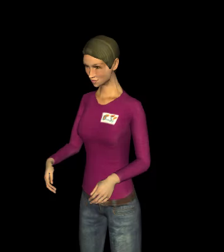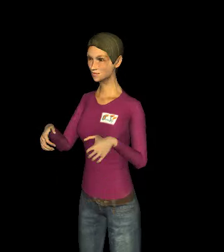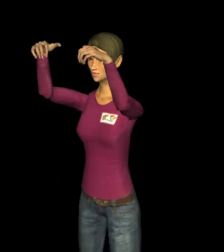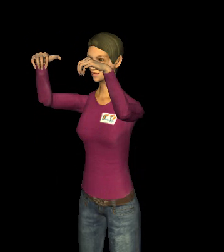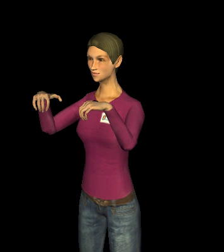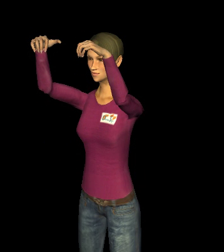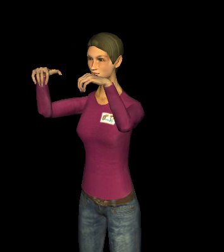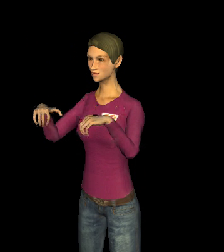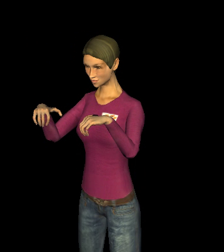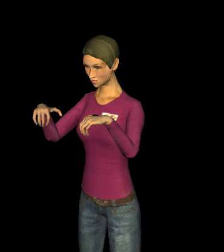مطر